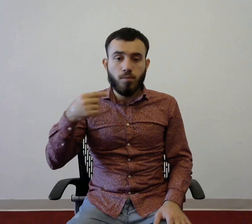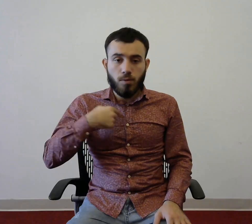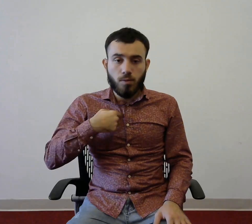mən